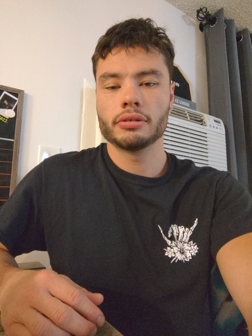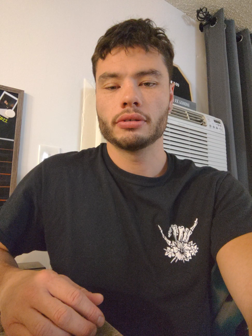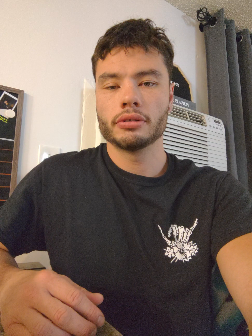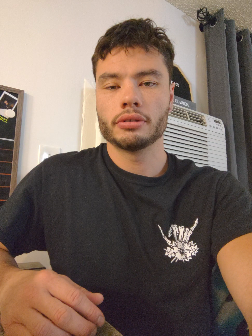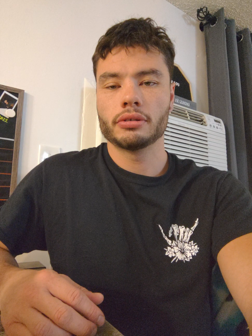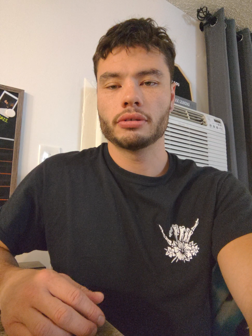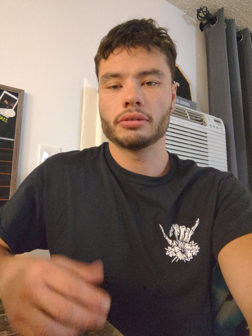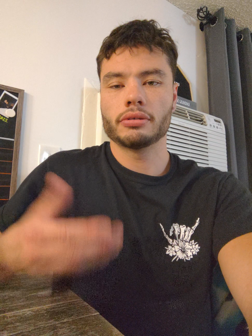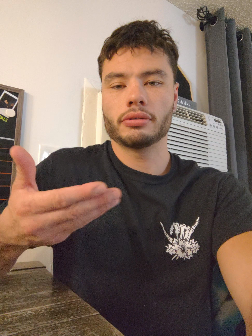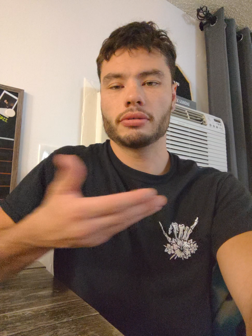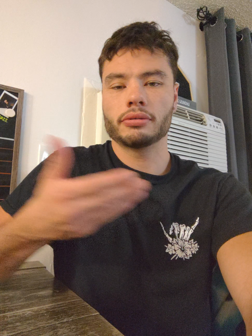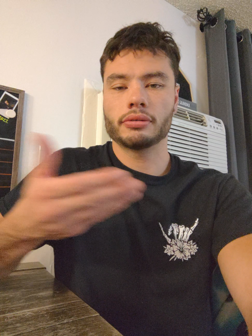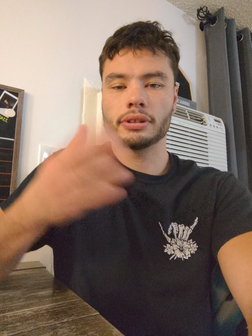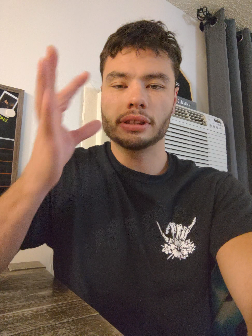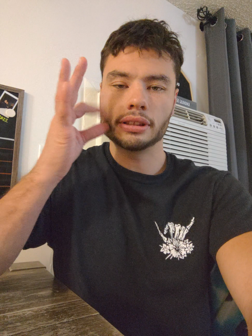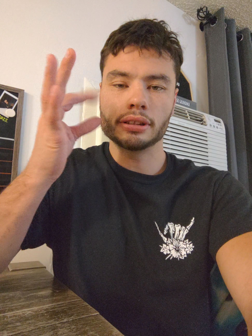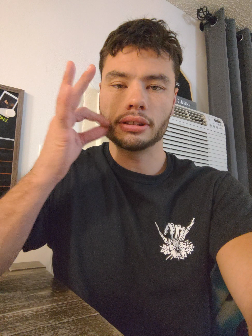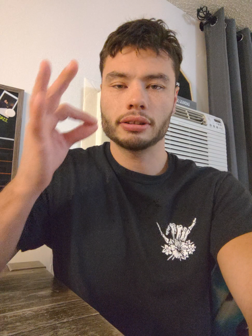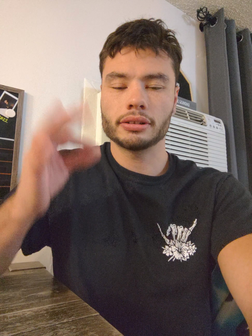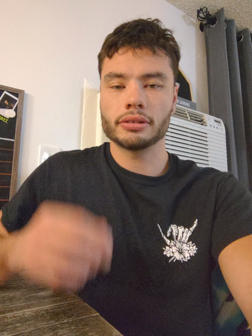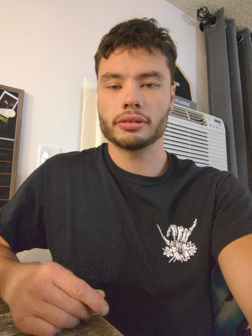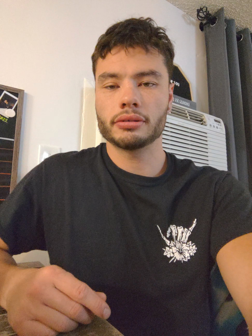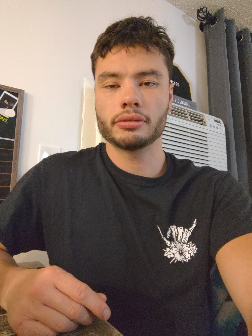kitty